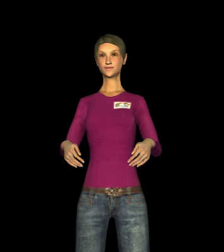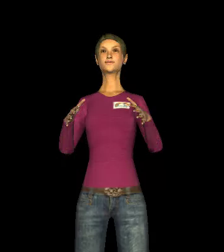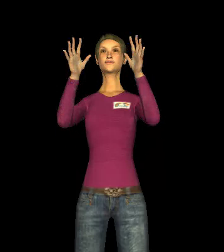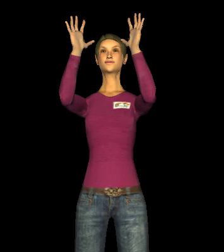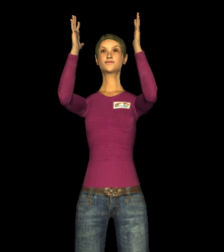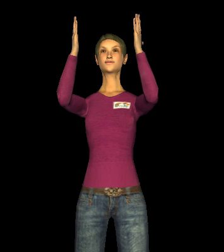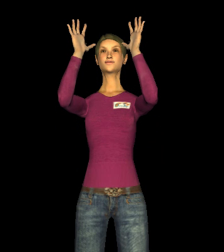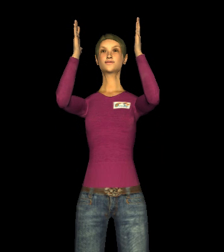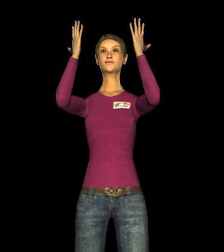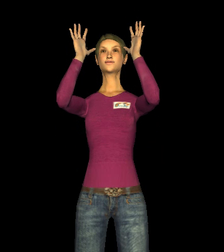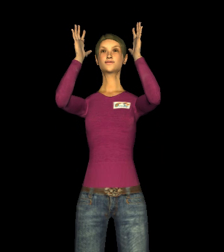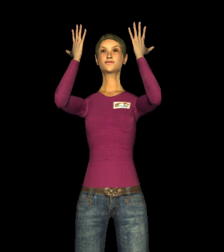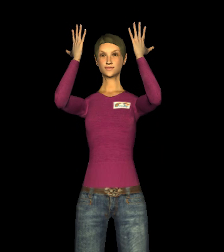غابة